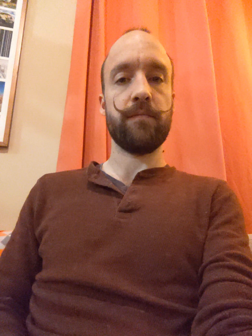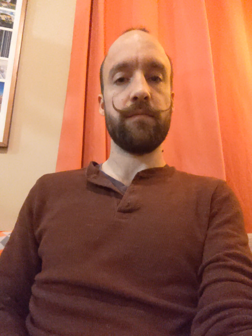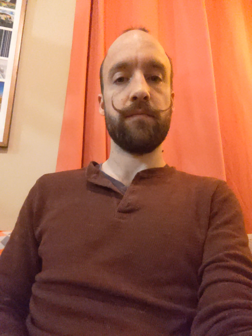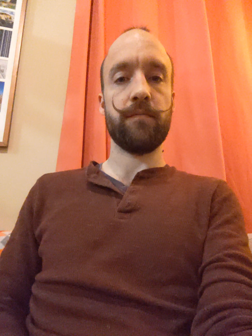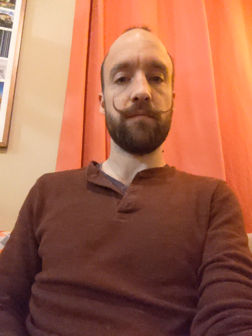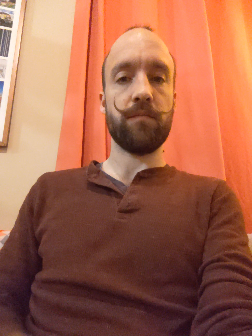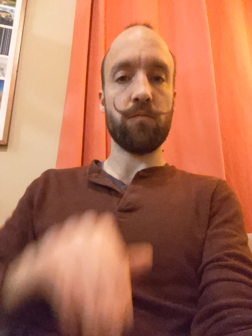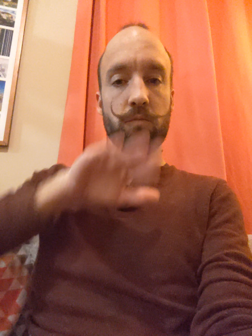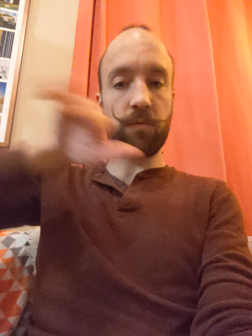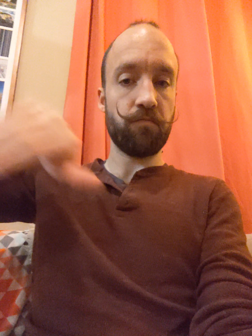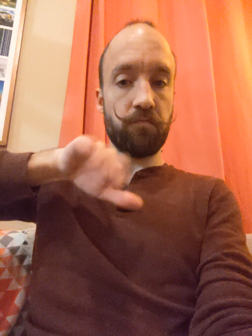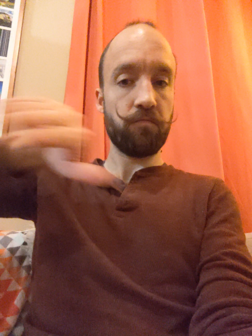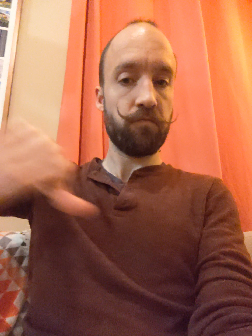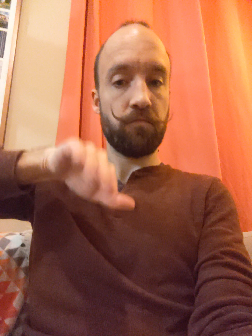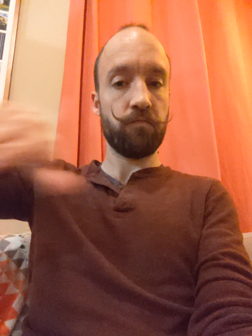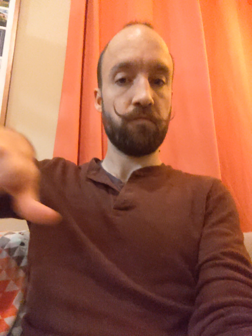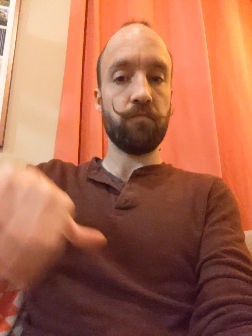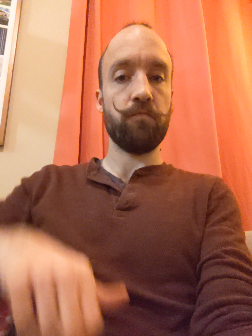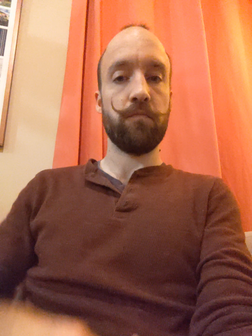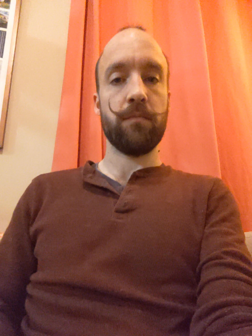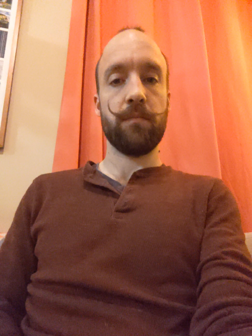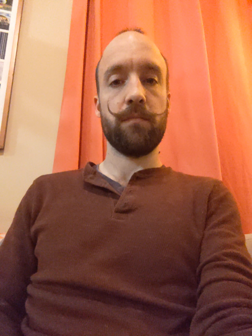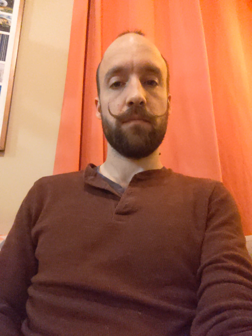pool